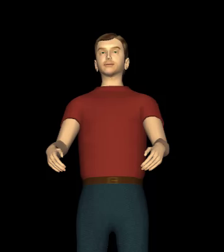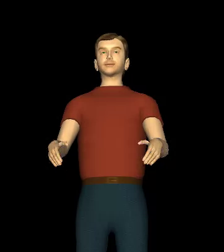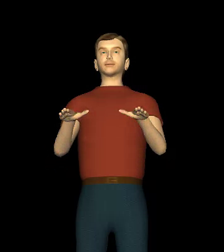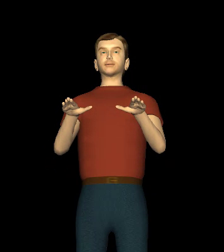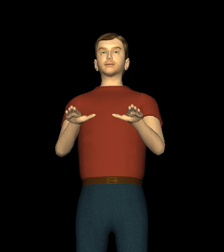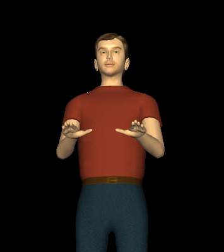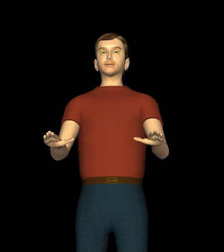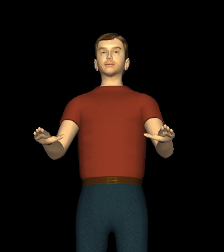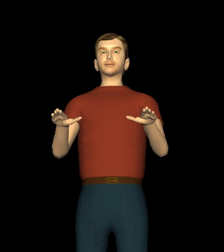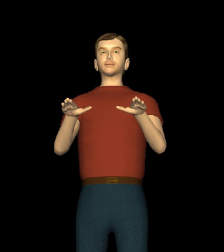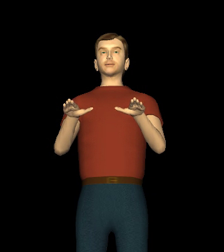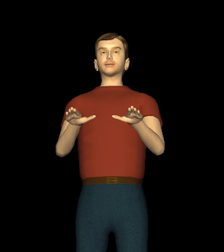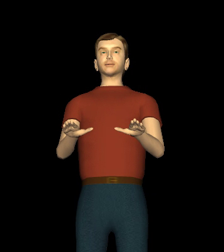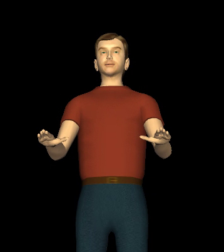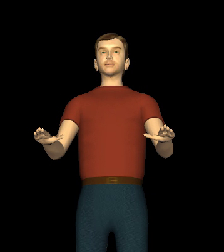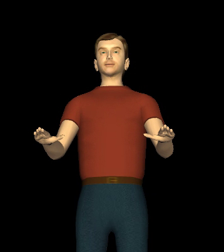ببطء